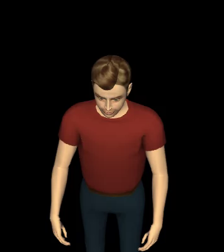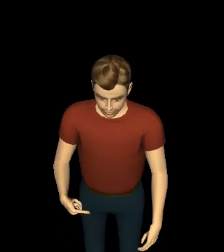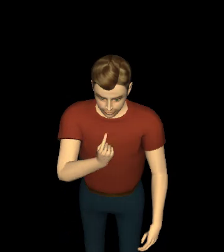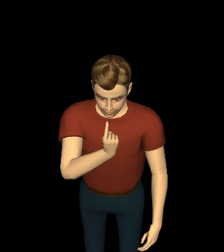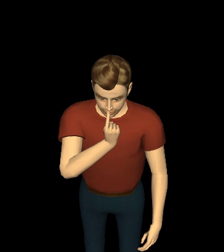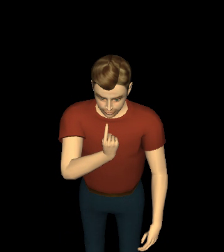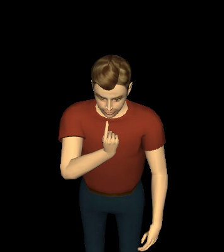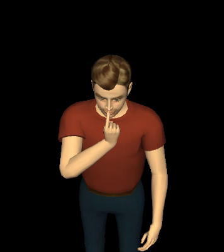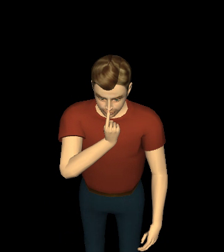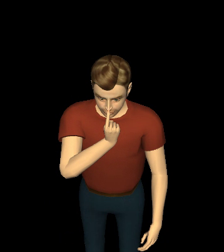أنف